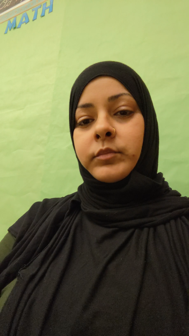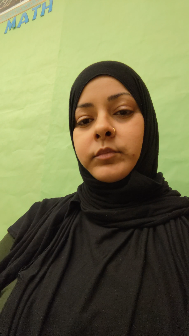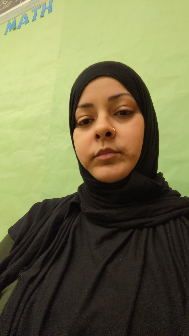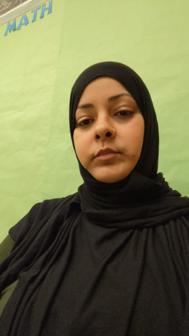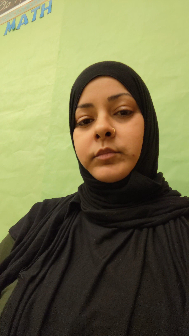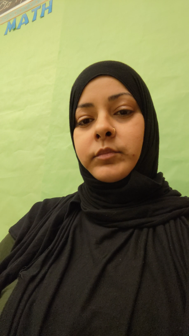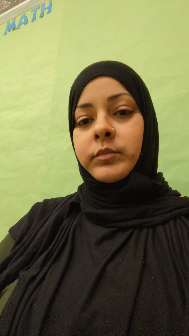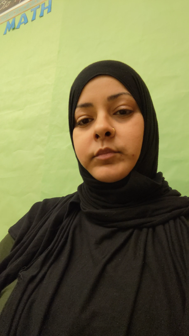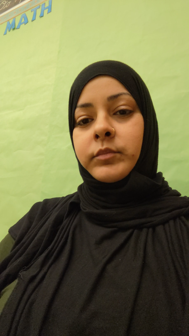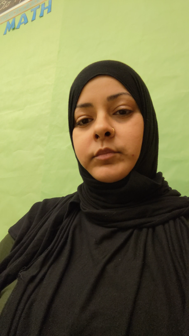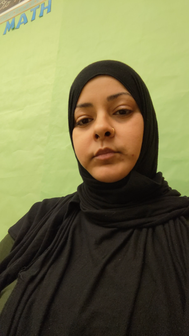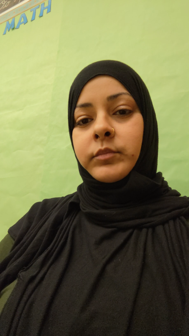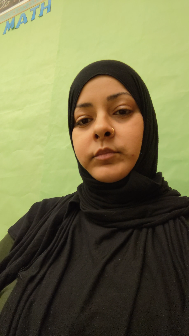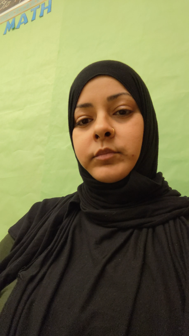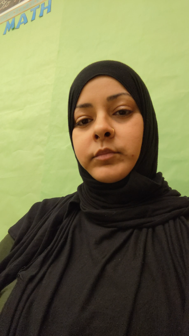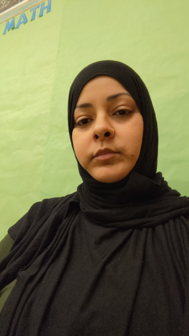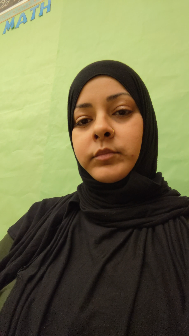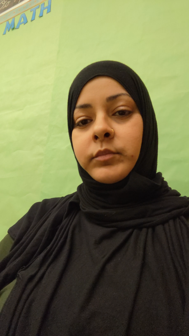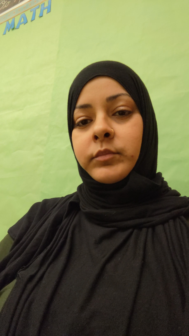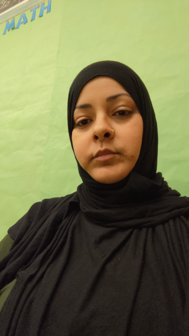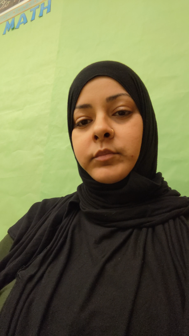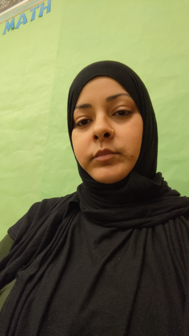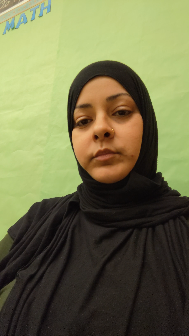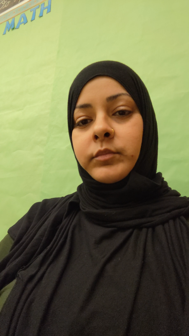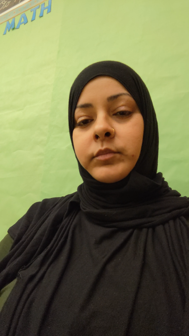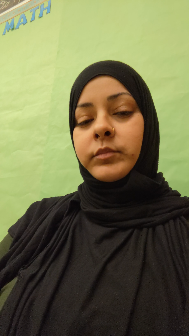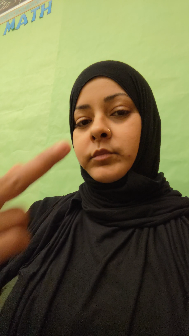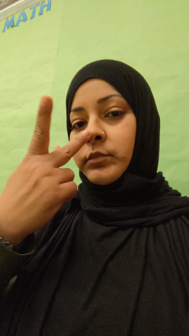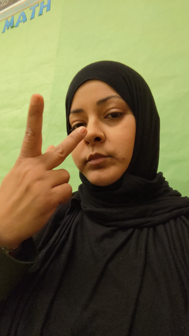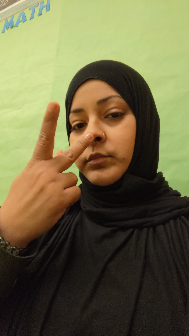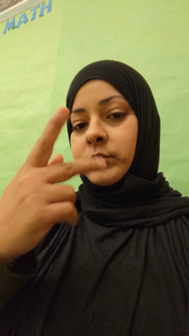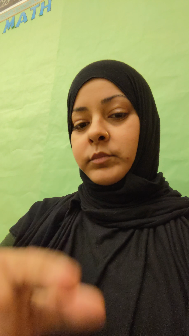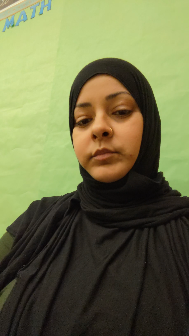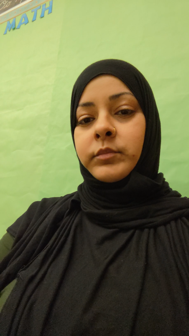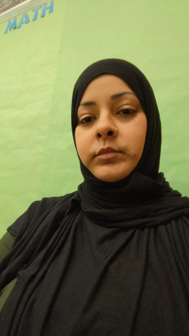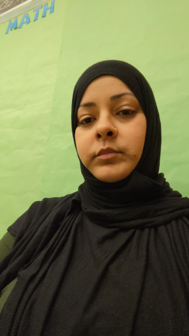penis